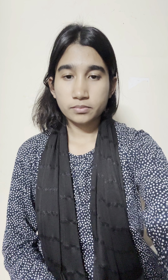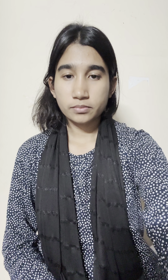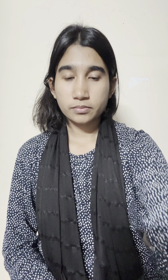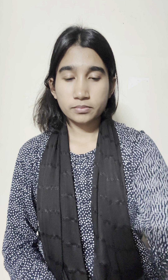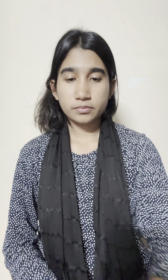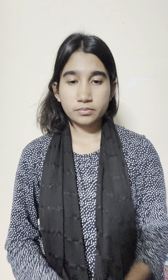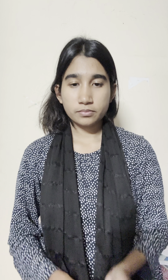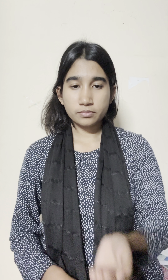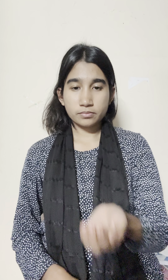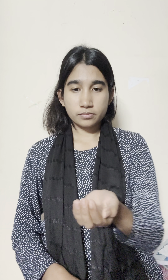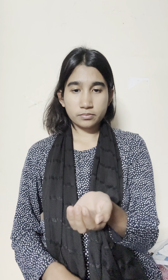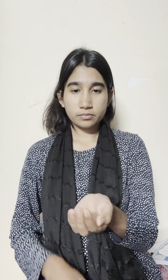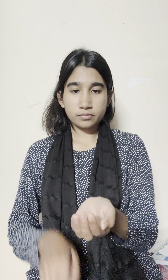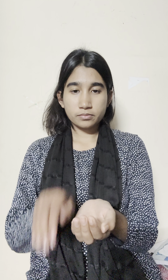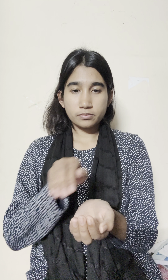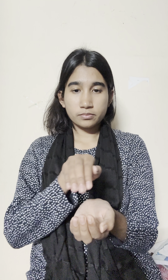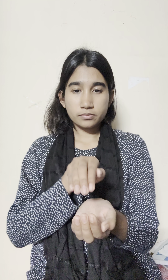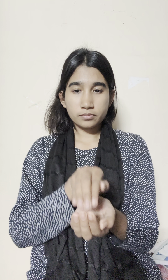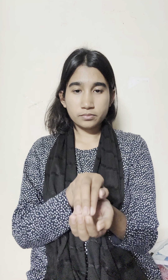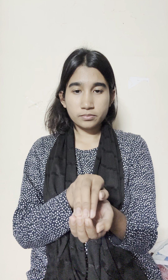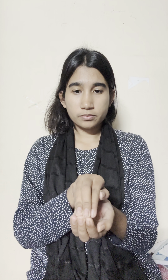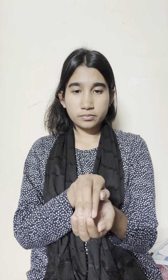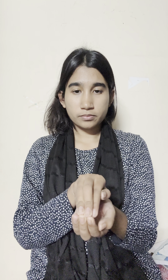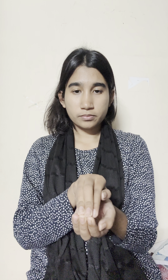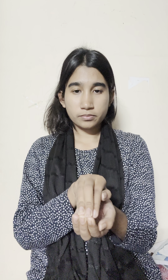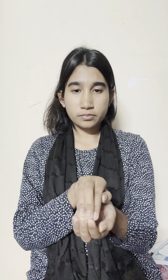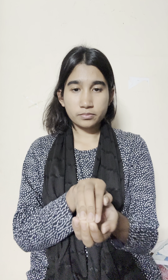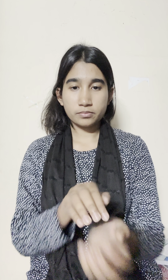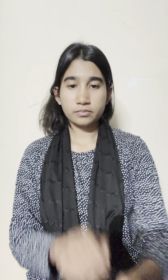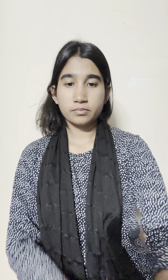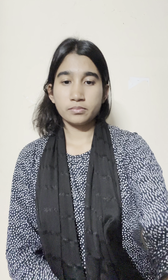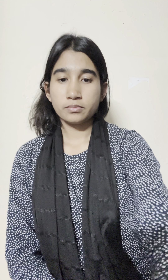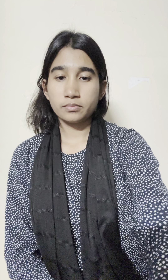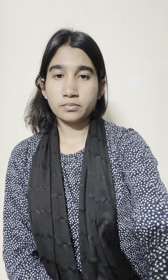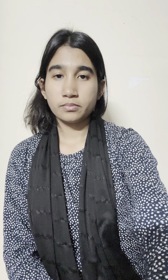সঞ্চয়